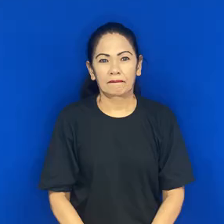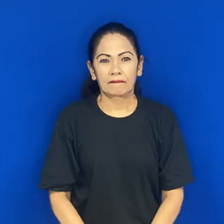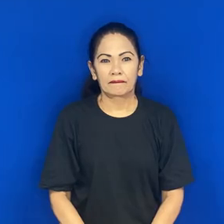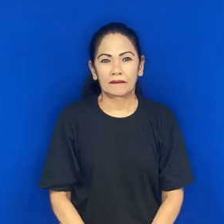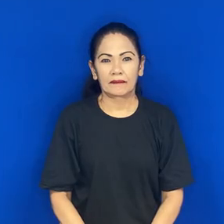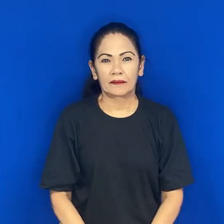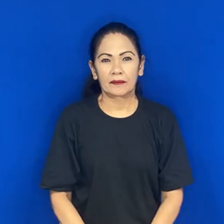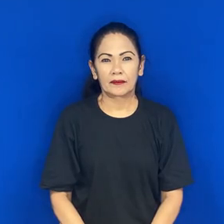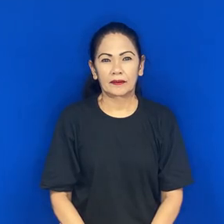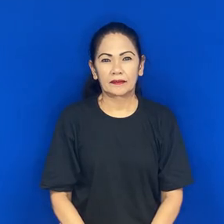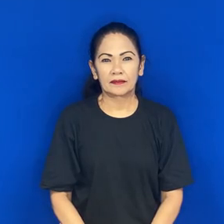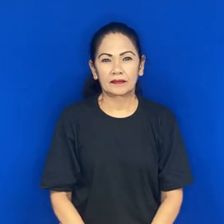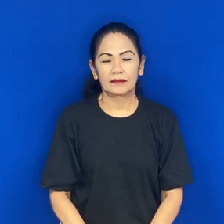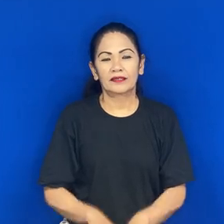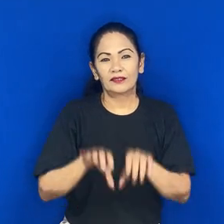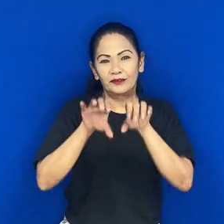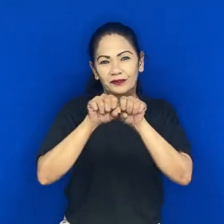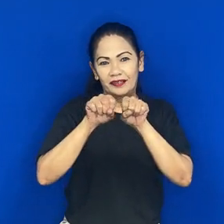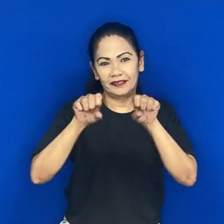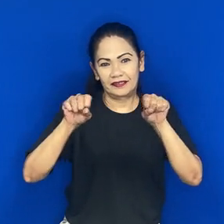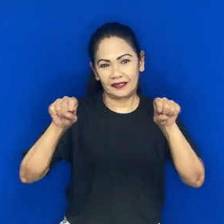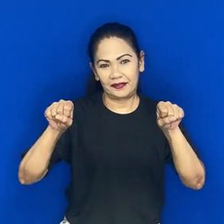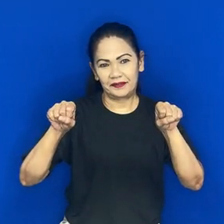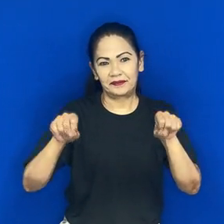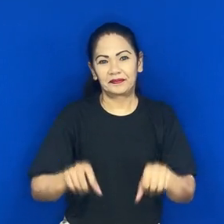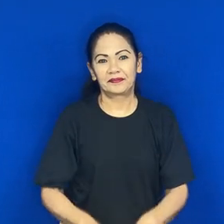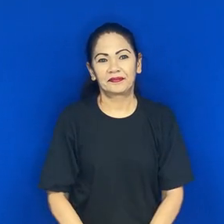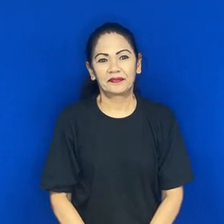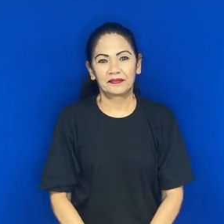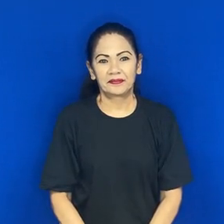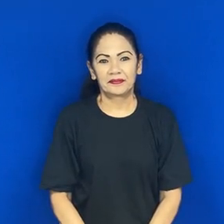longanisa